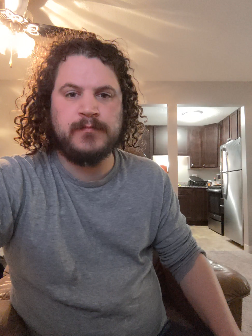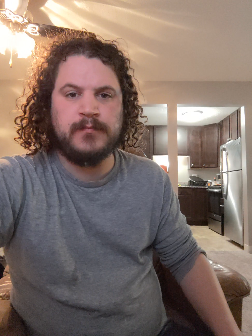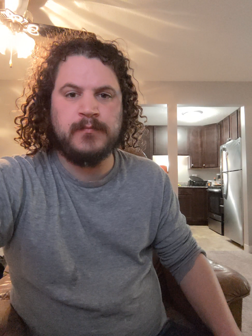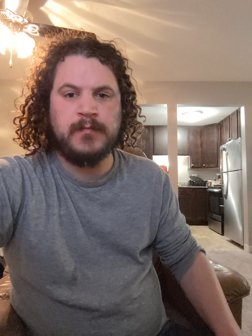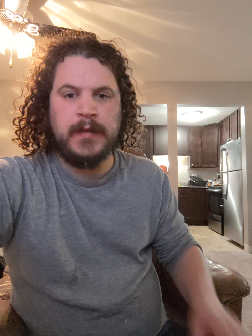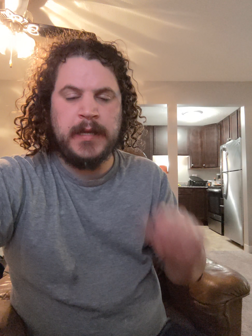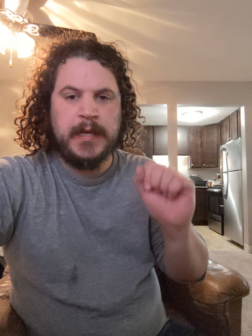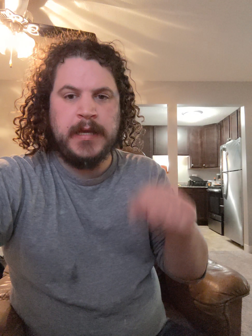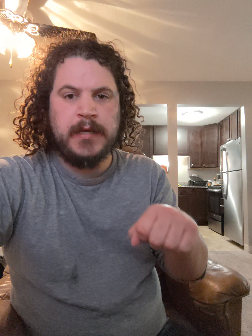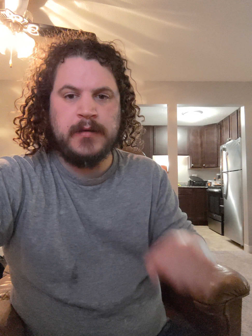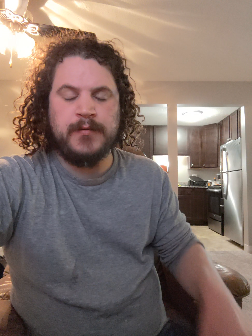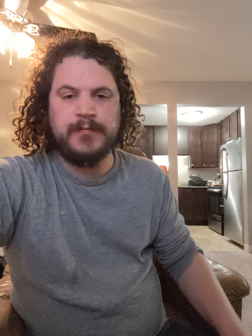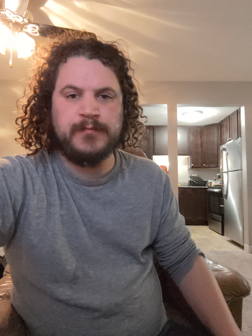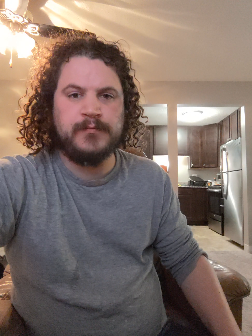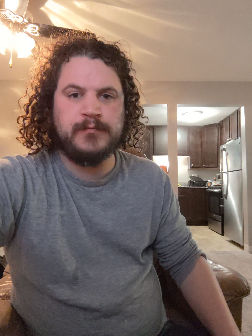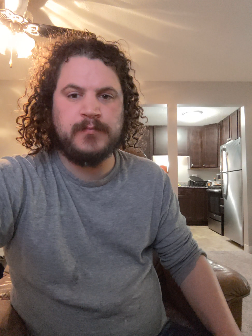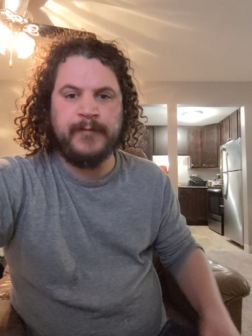can